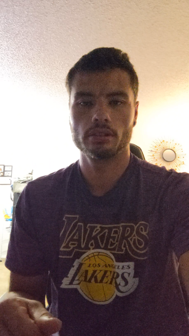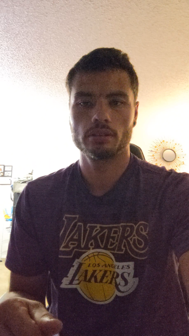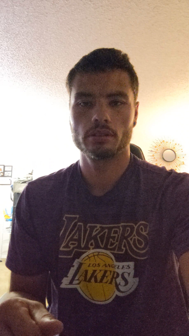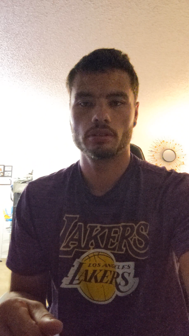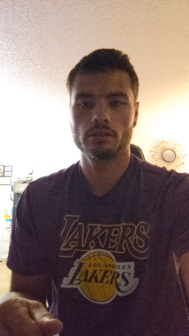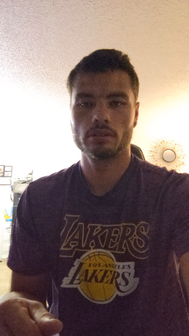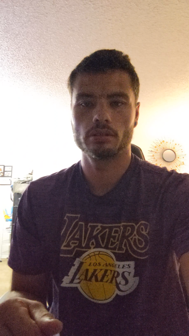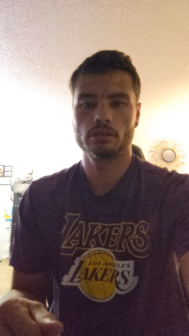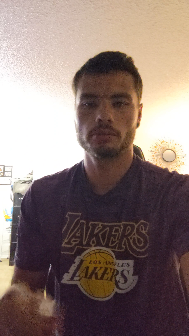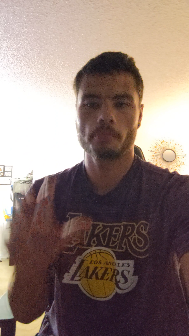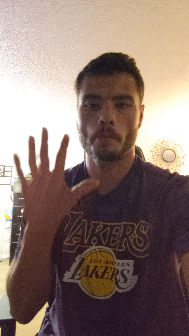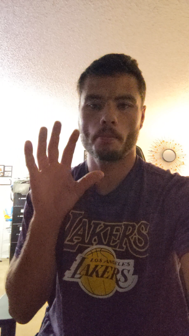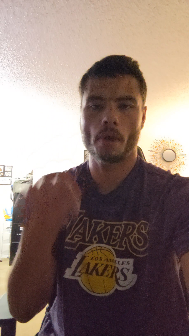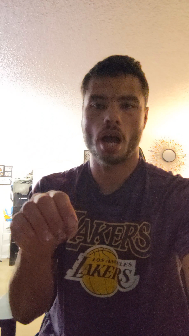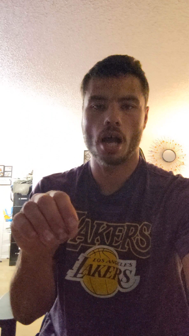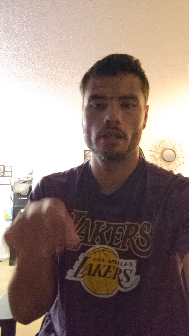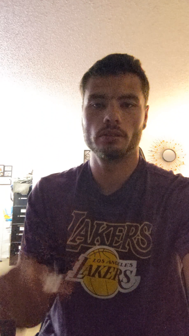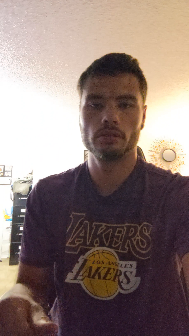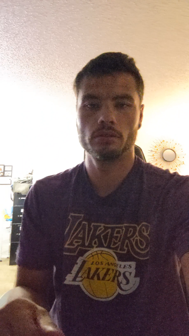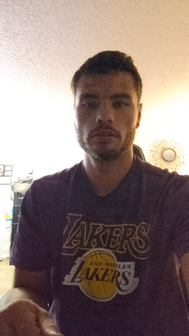bite